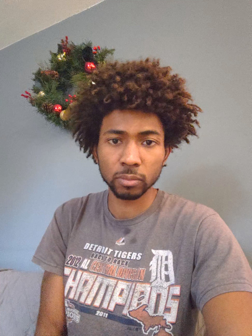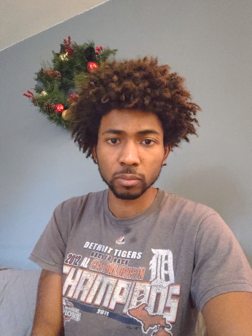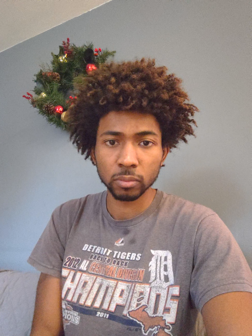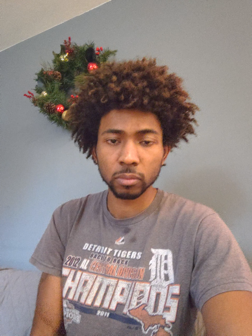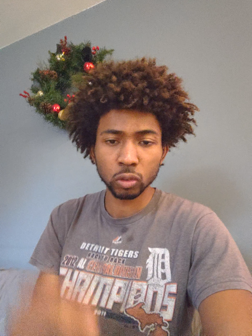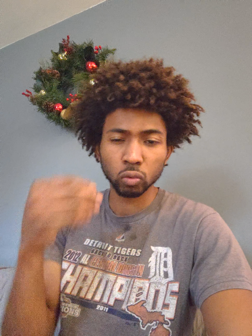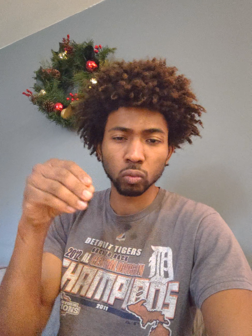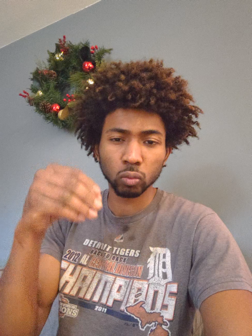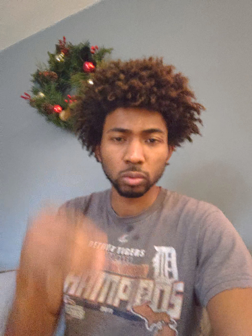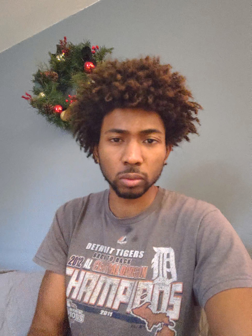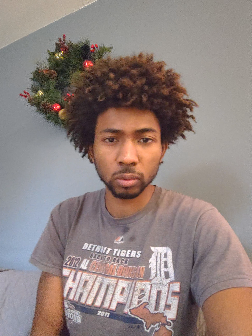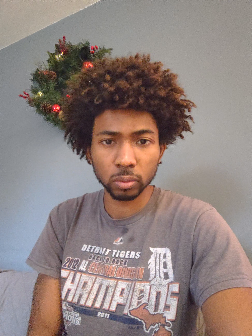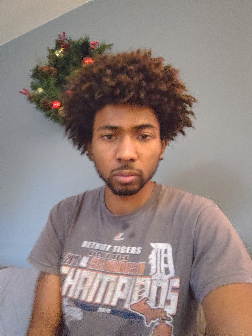store